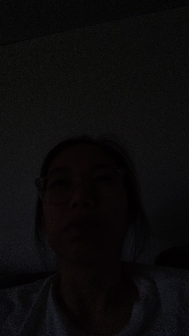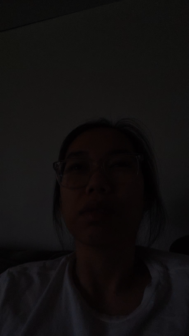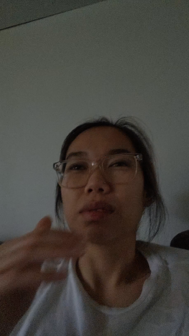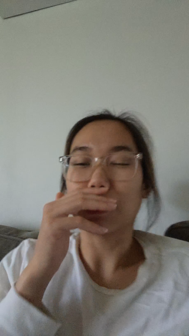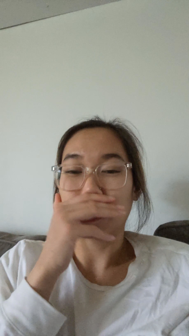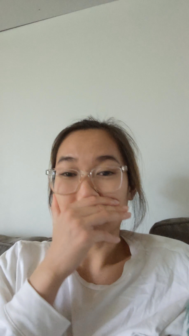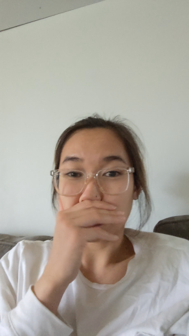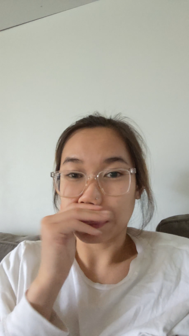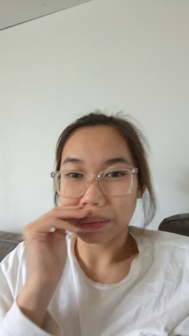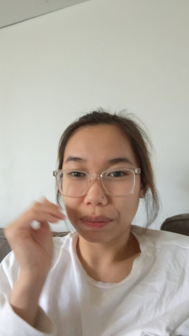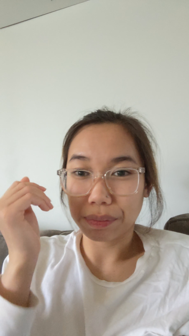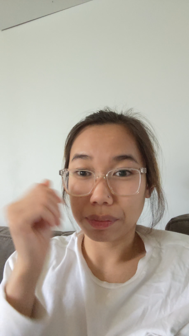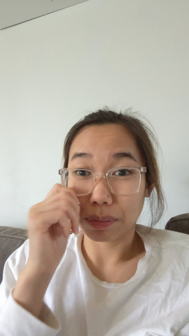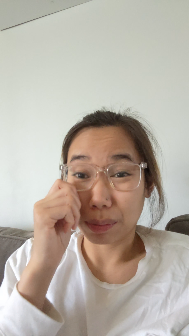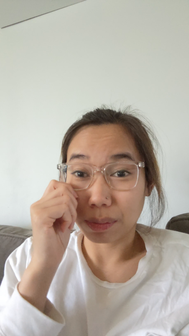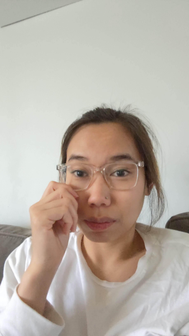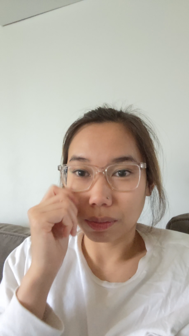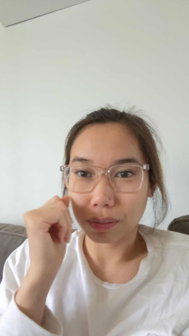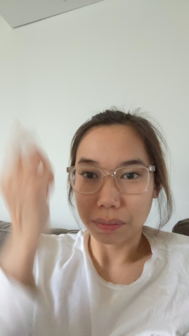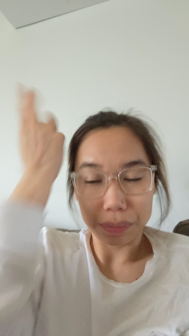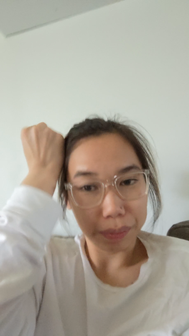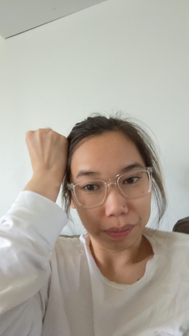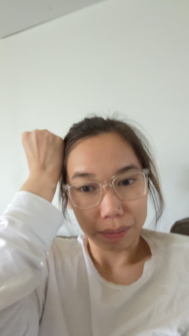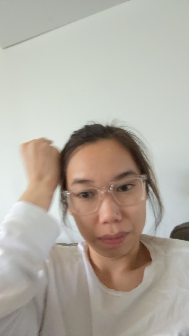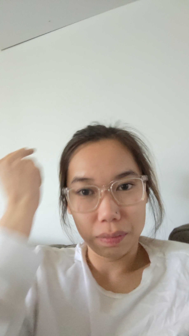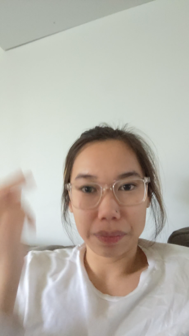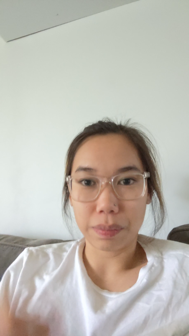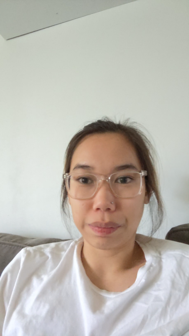rabbit